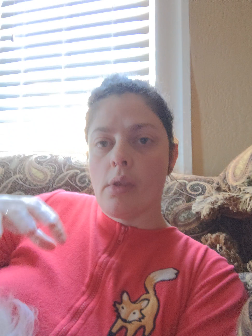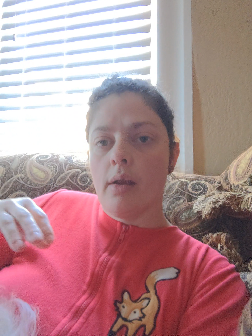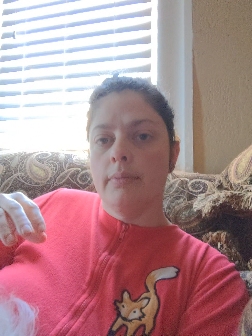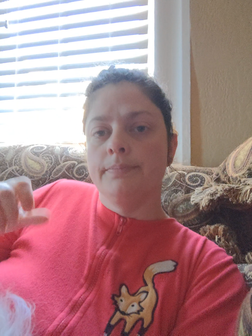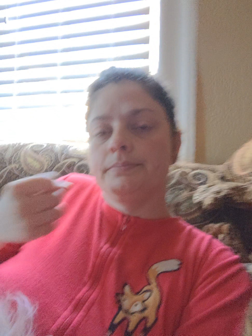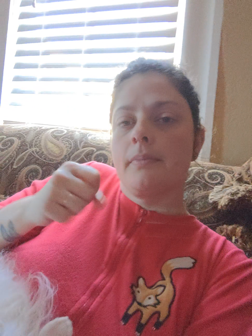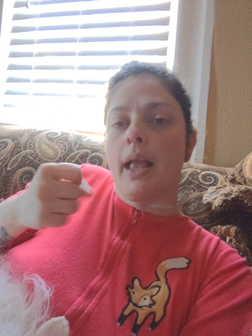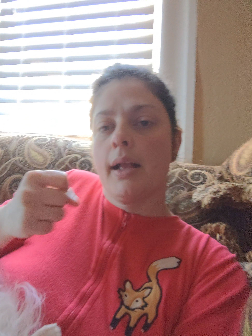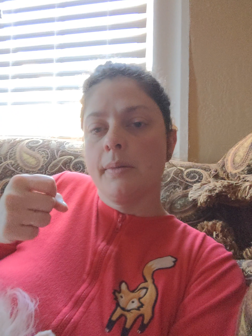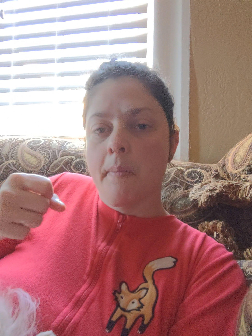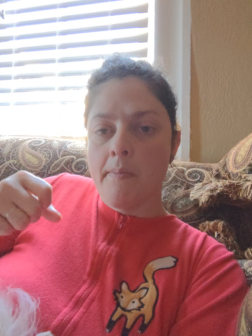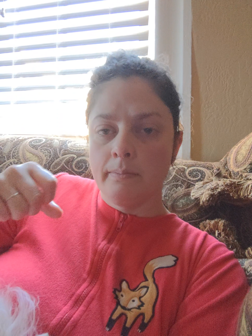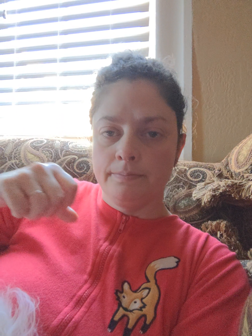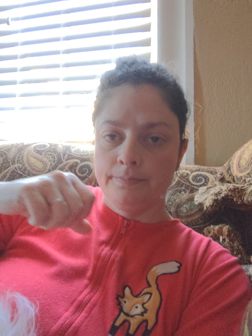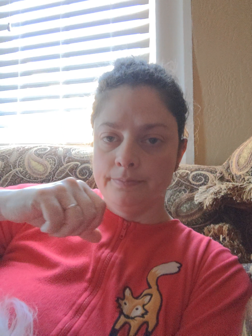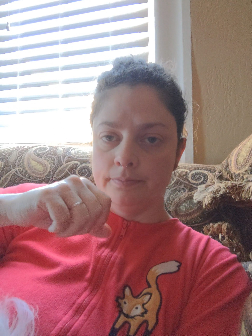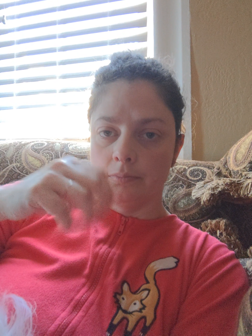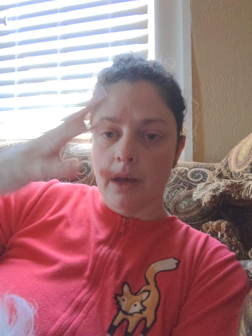make